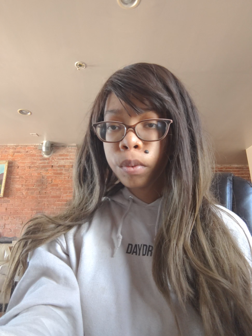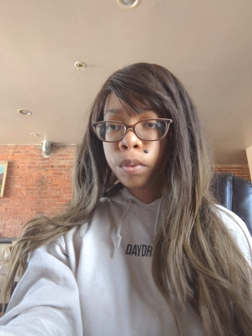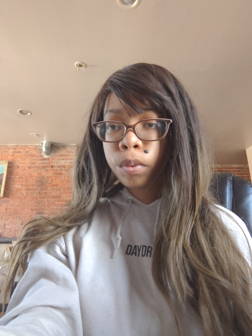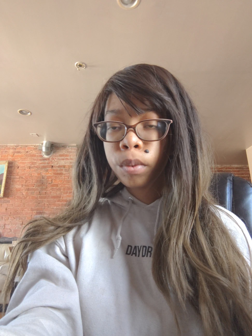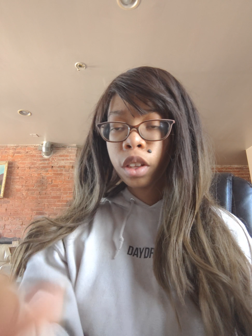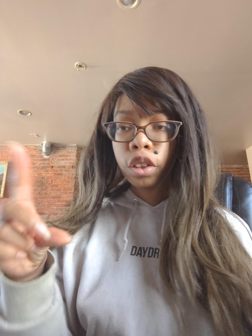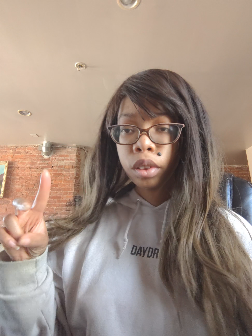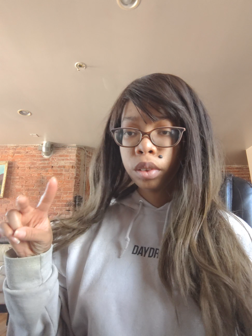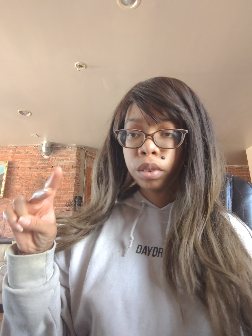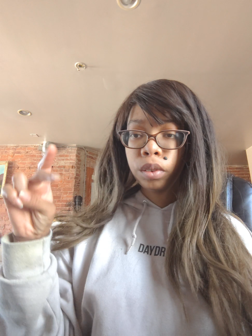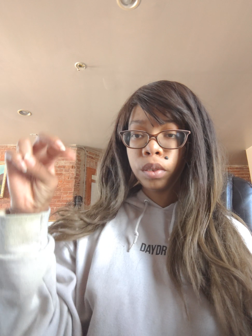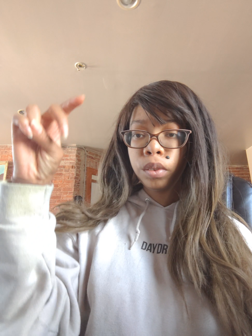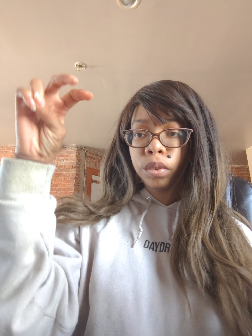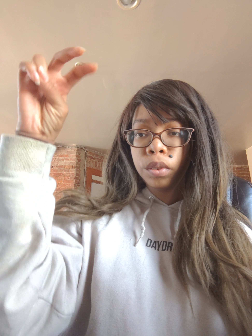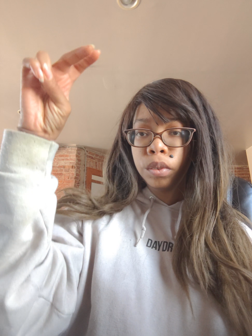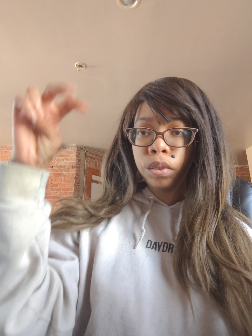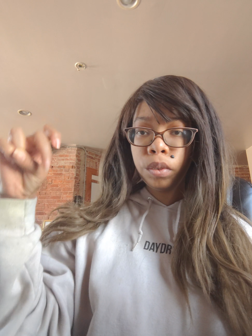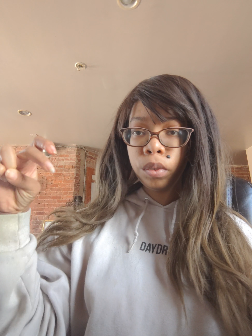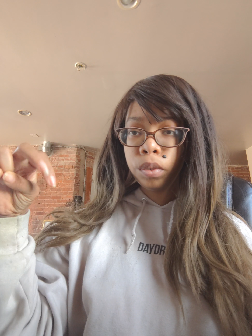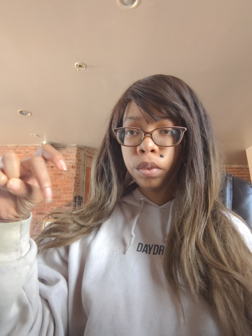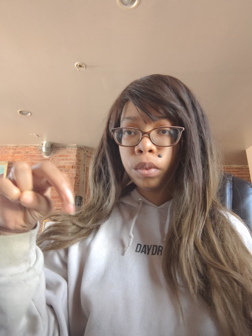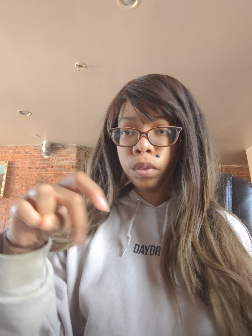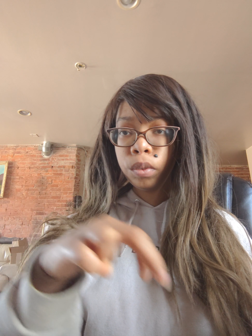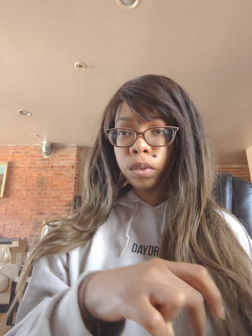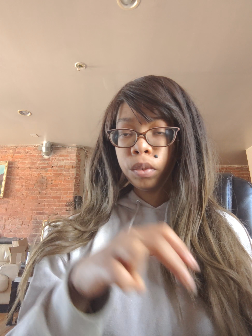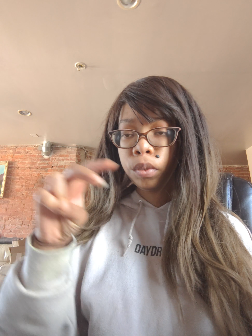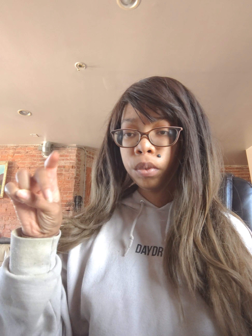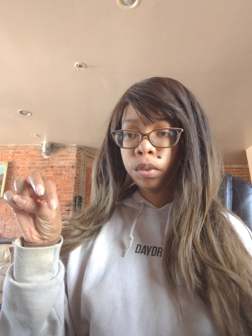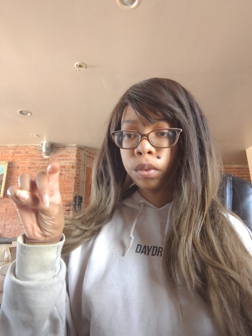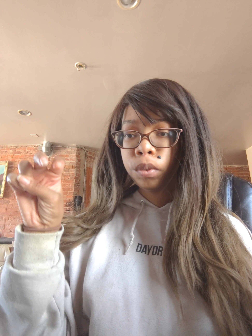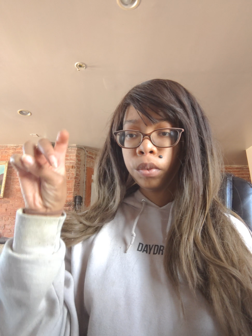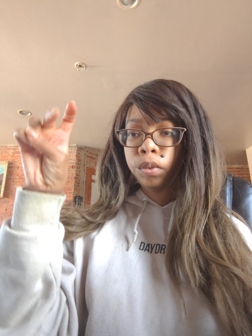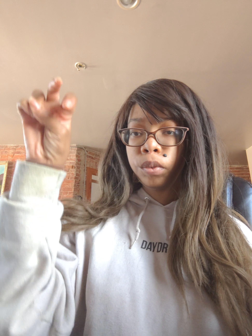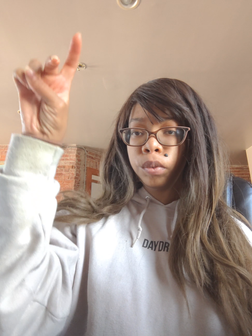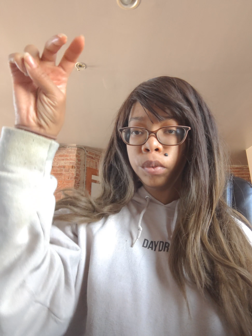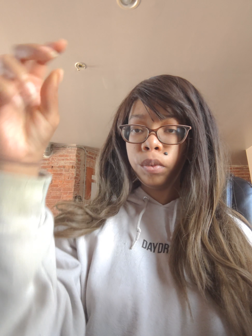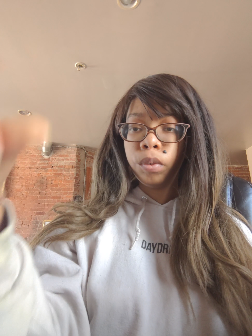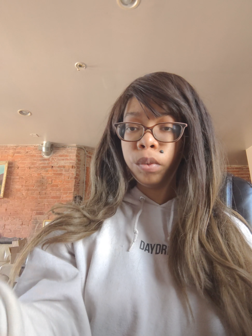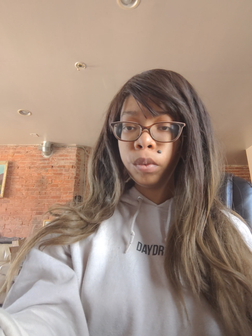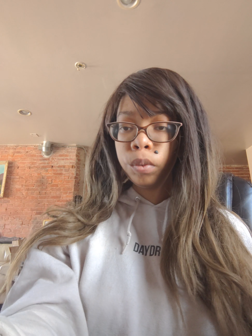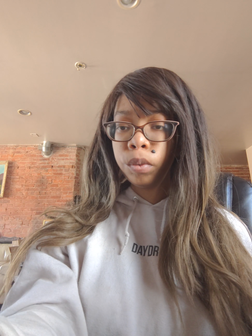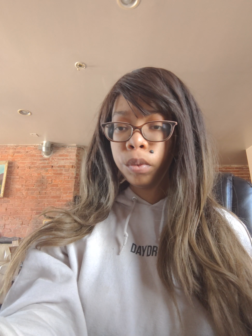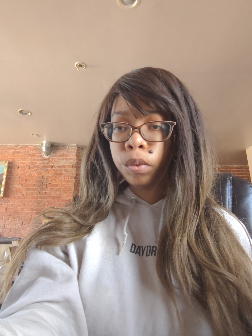stairs